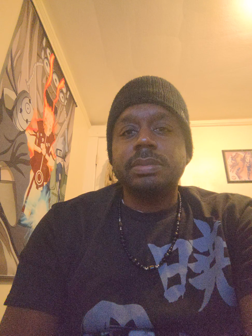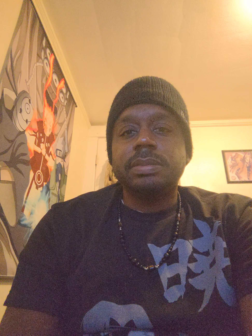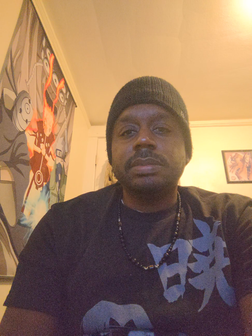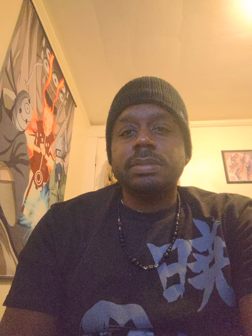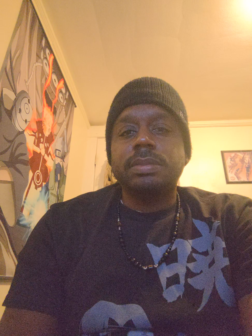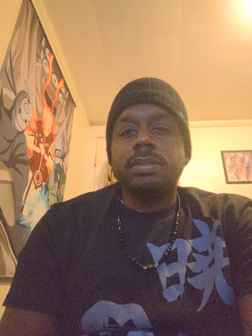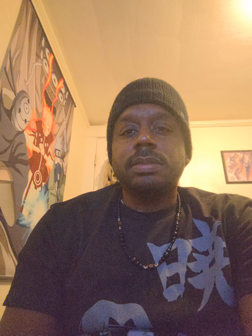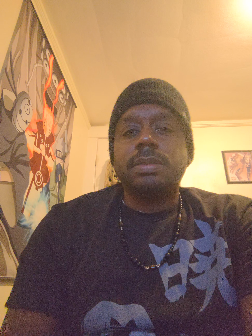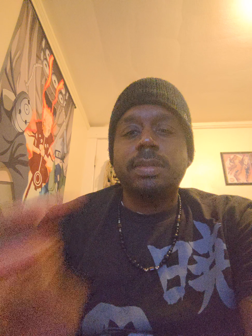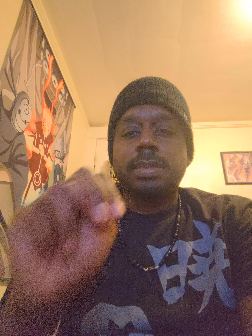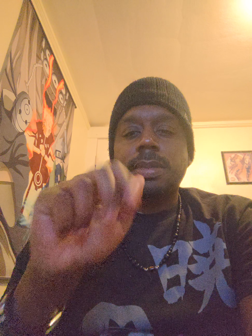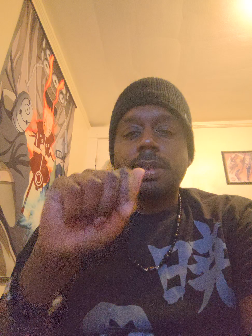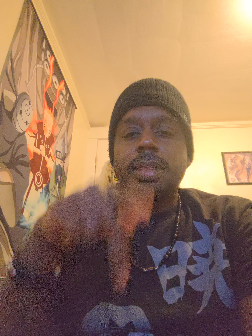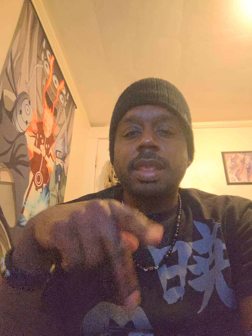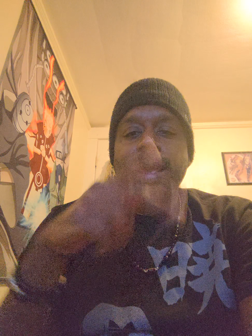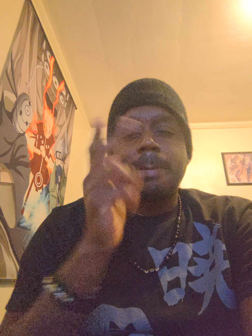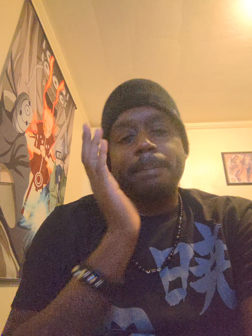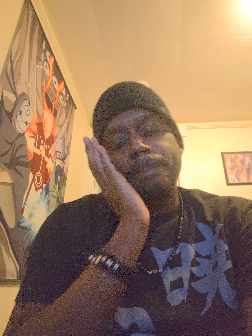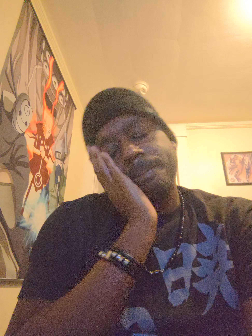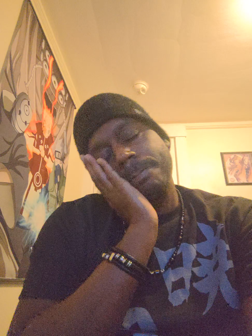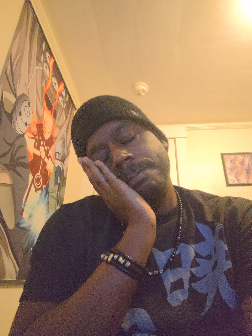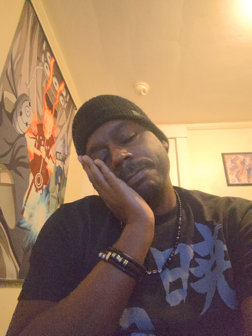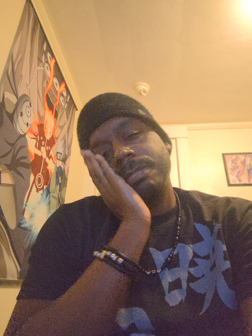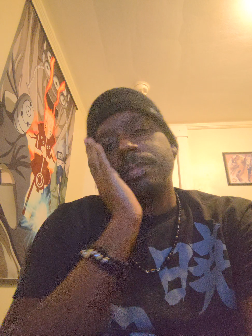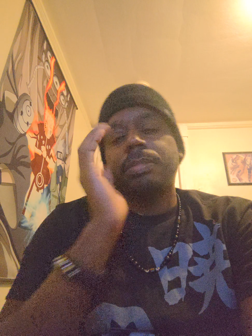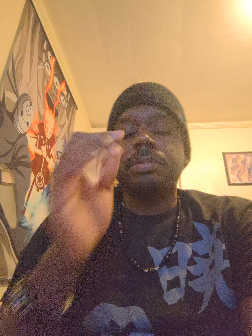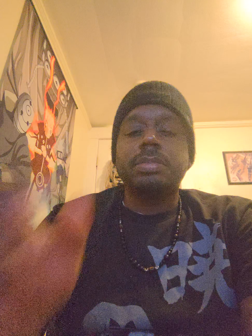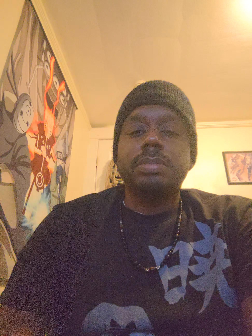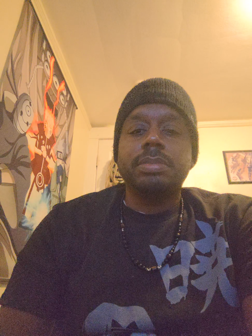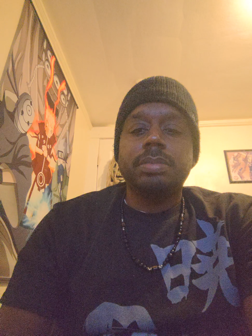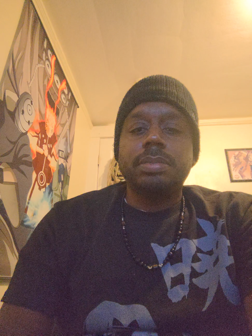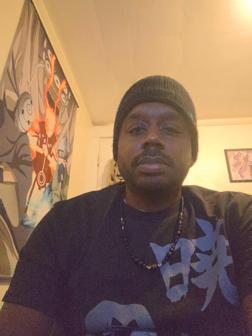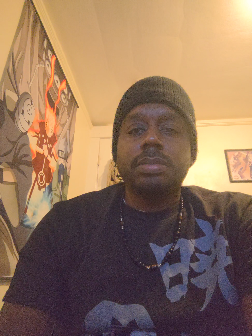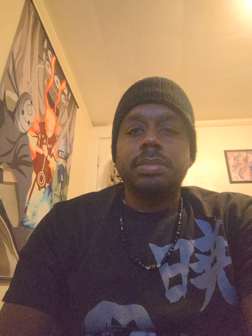nap